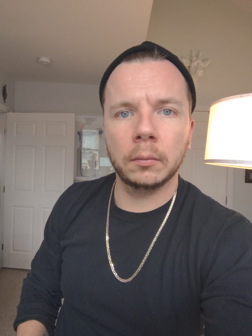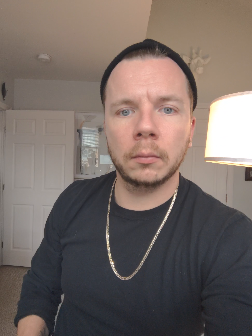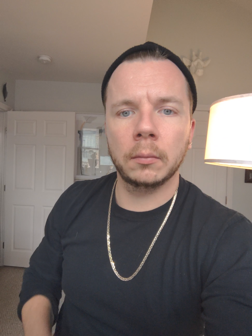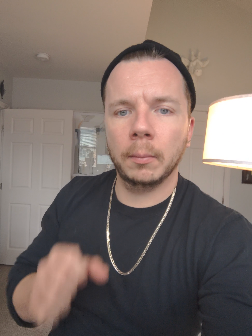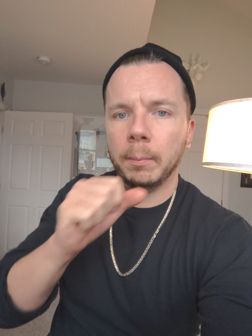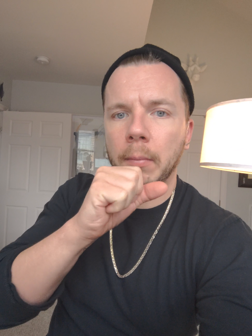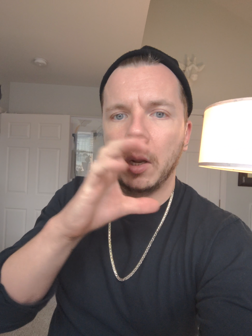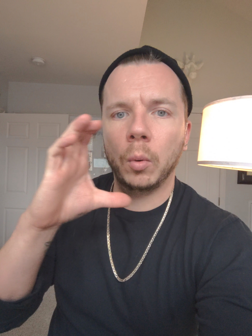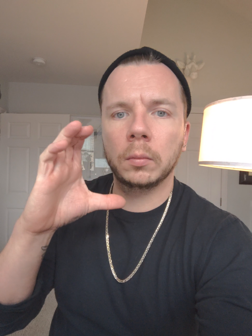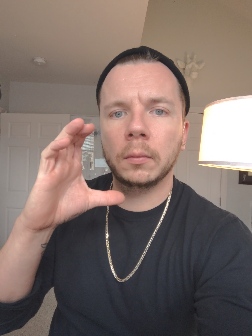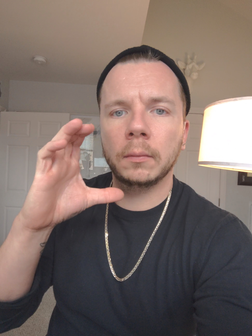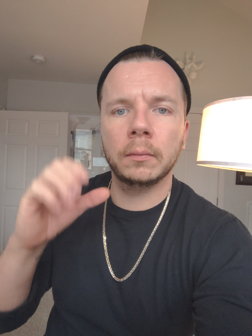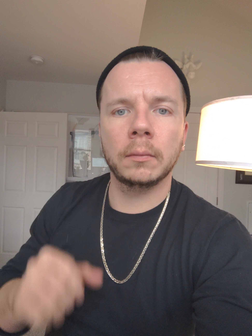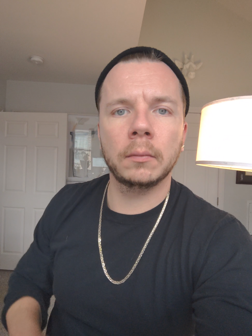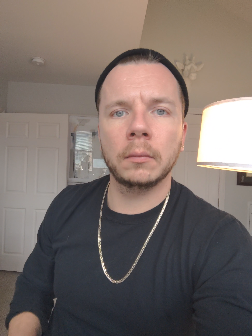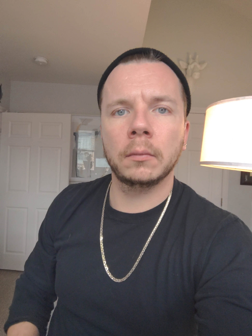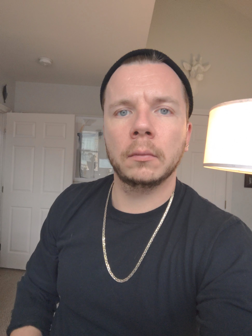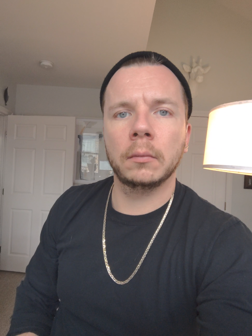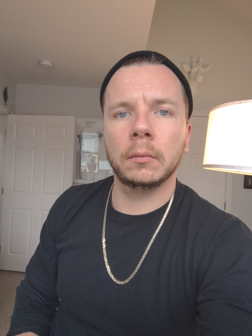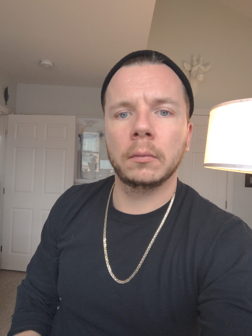balloon